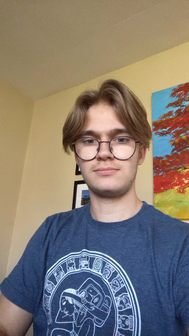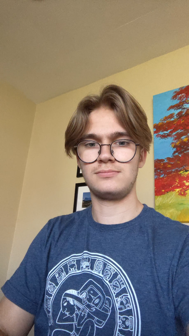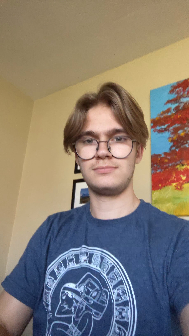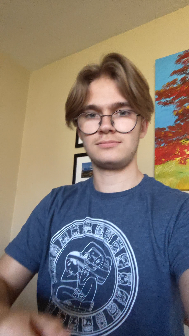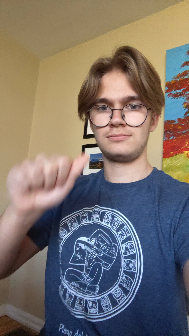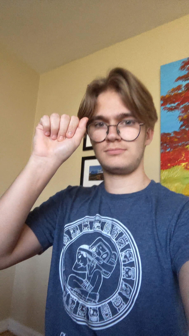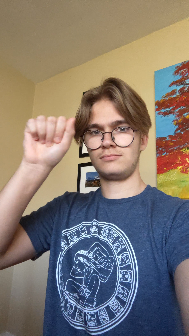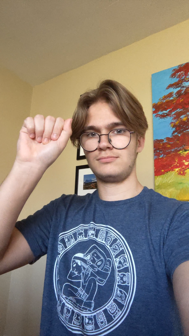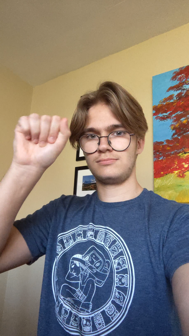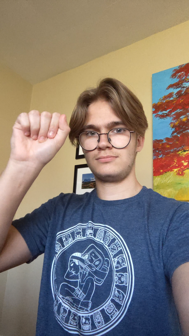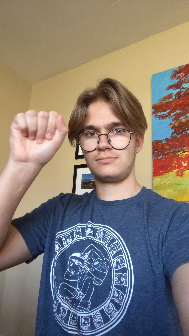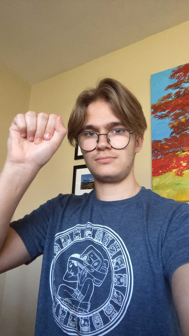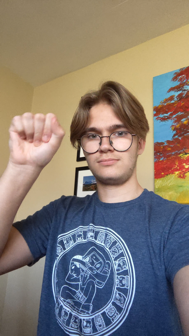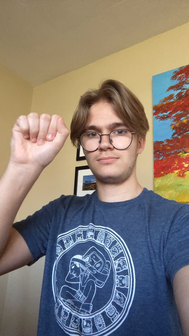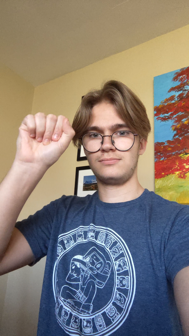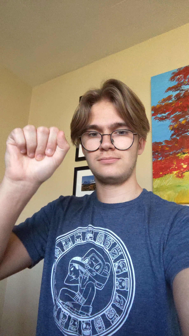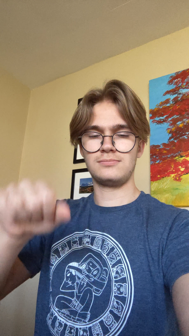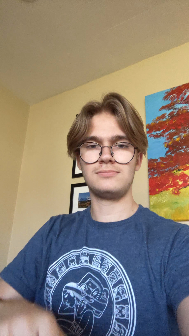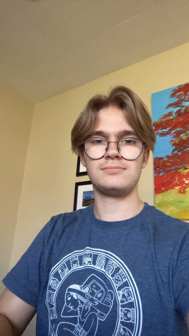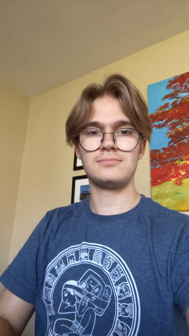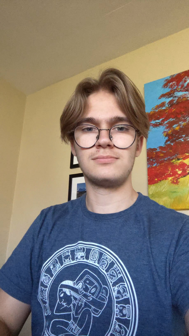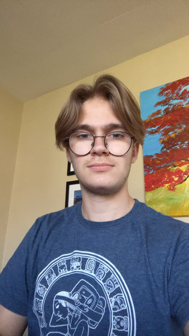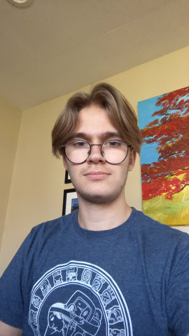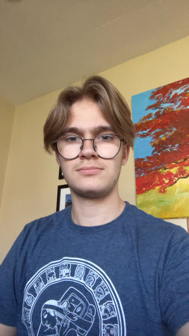knock